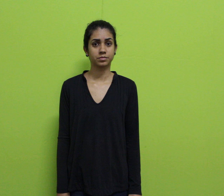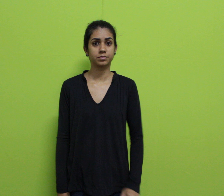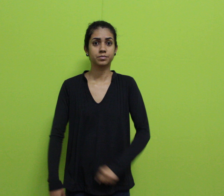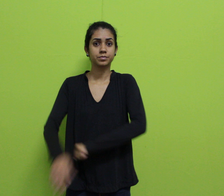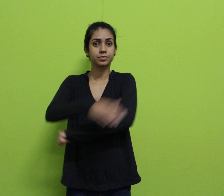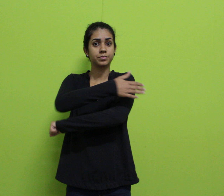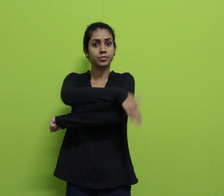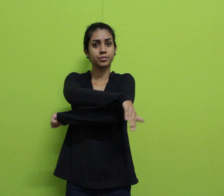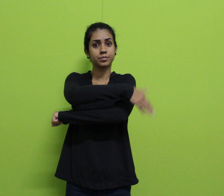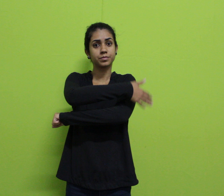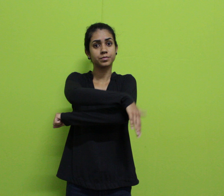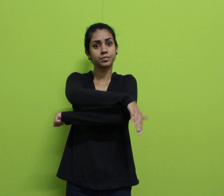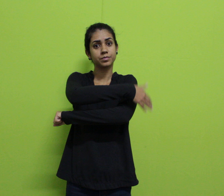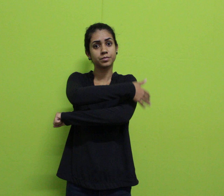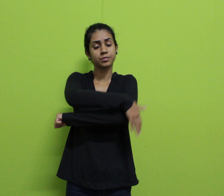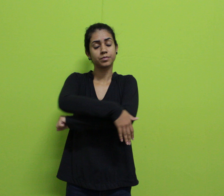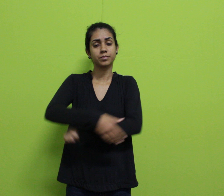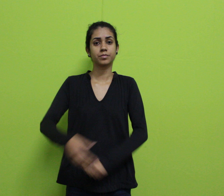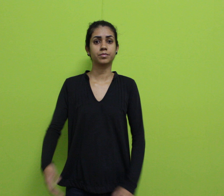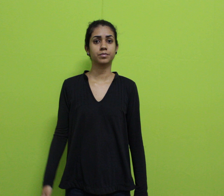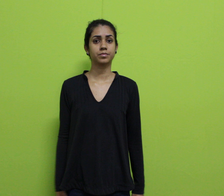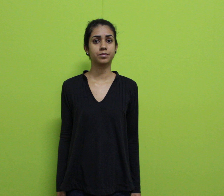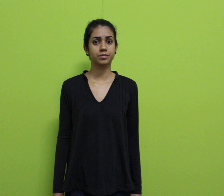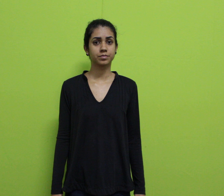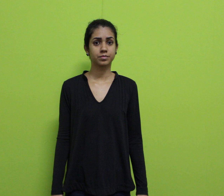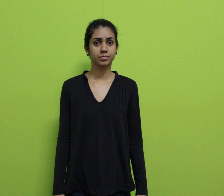esquina